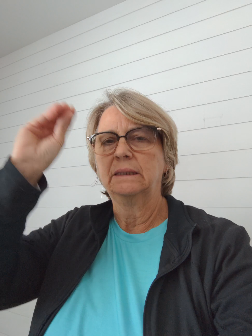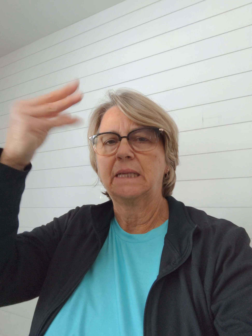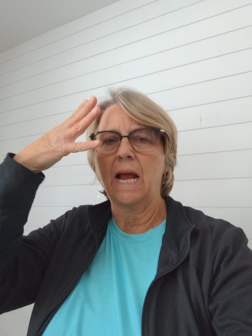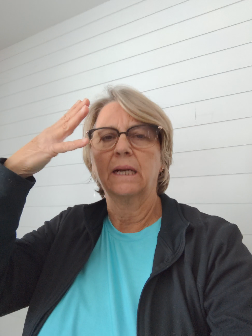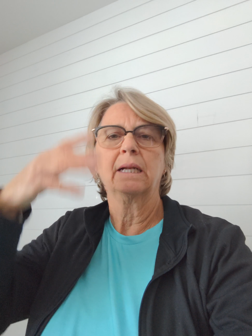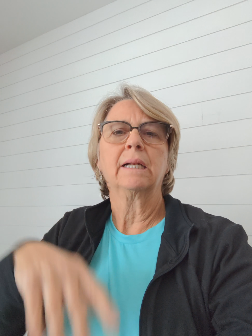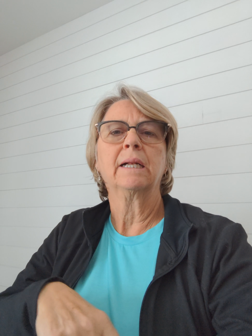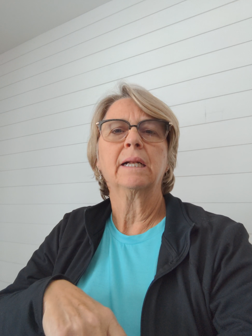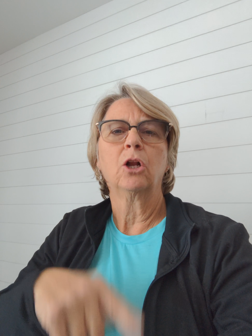sun